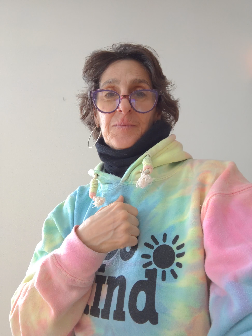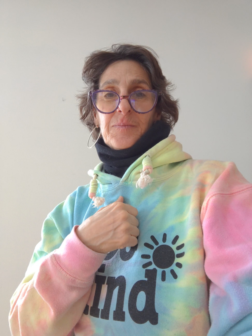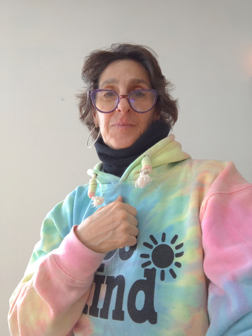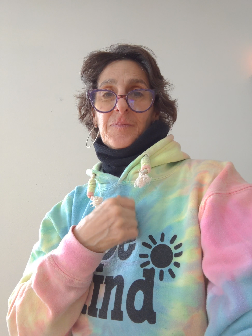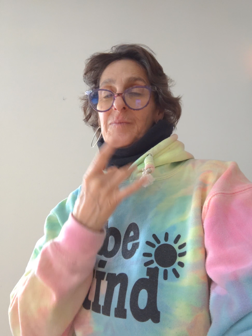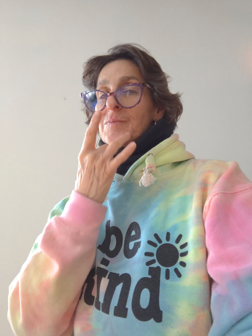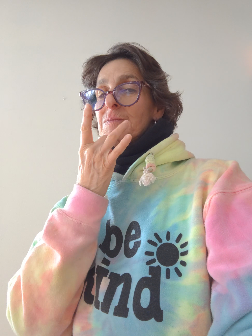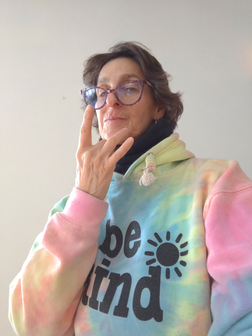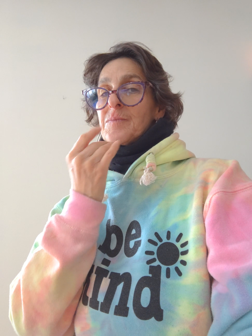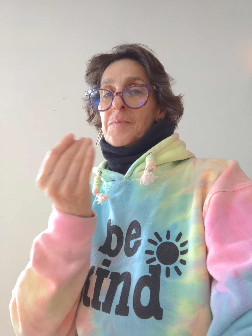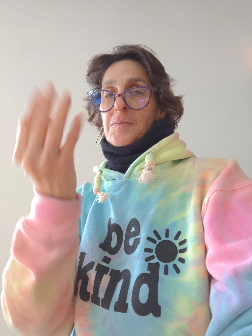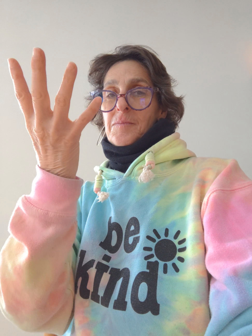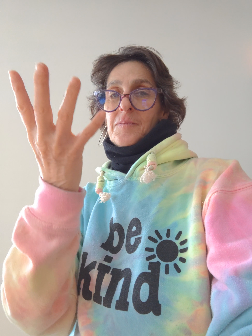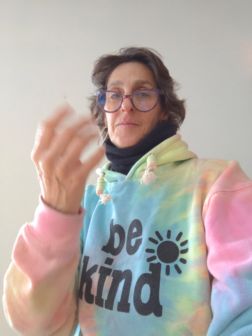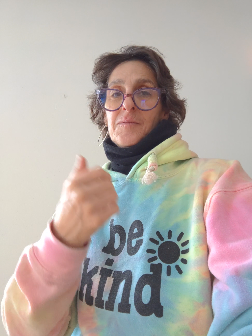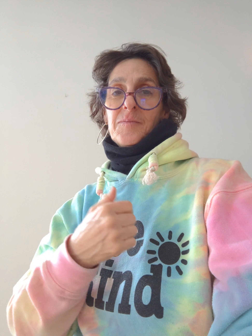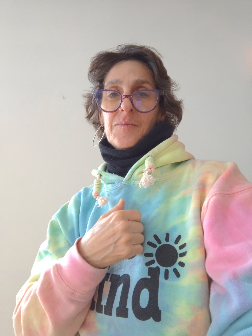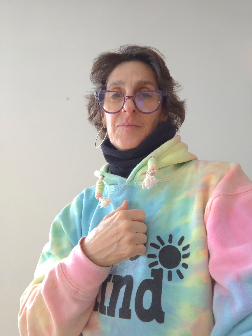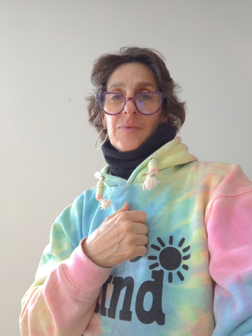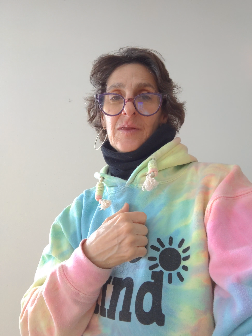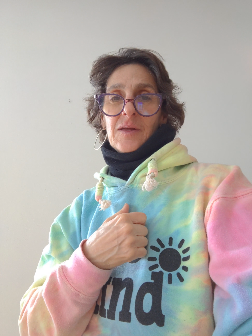lamp